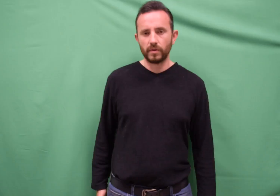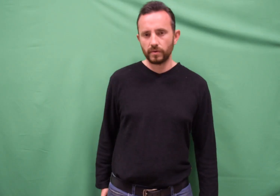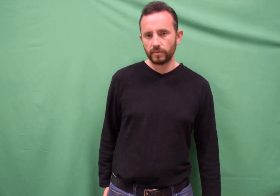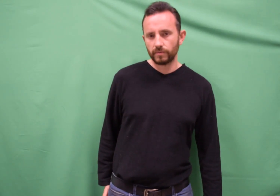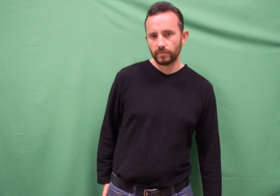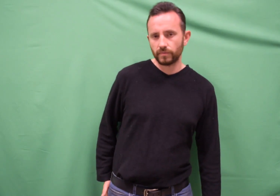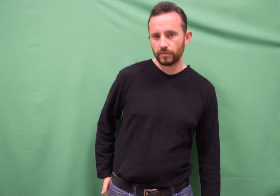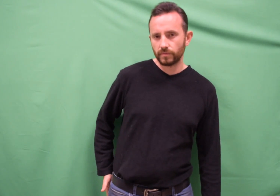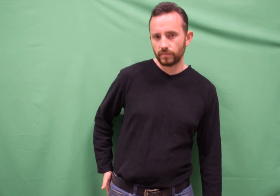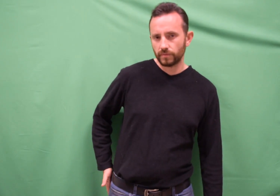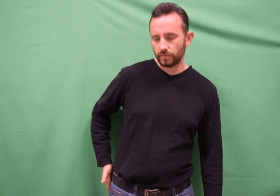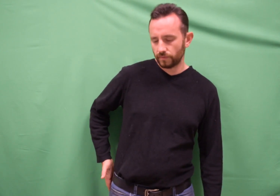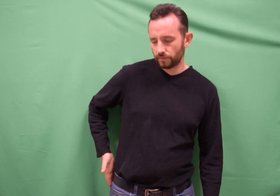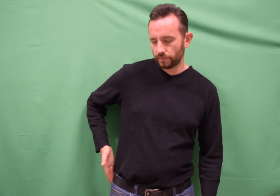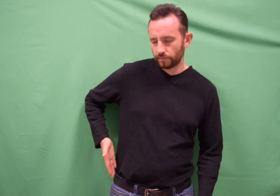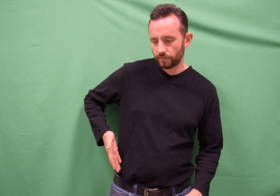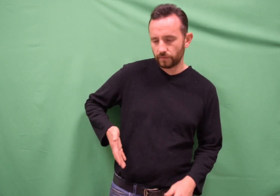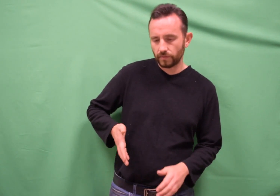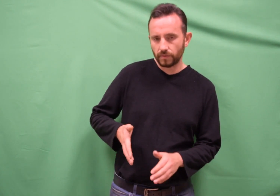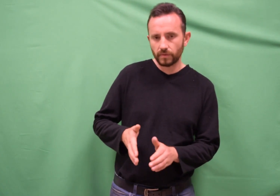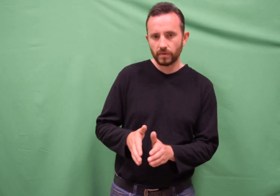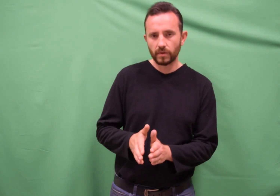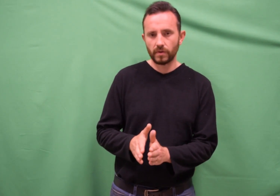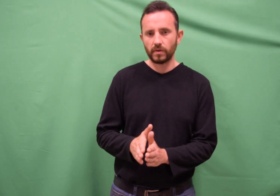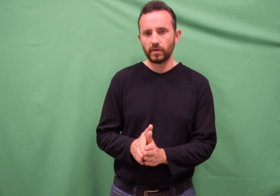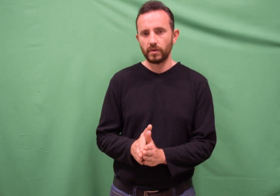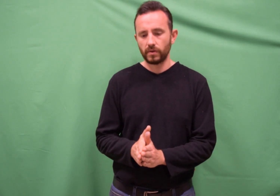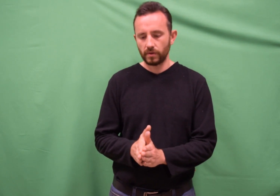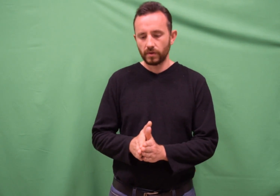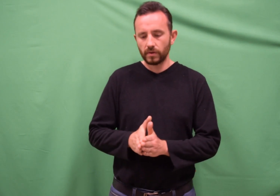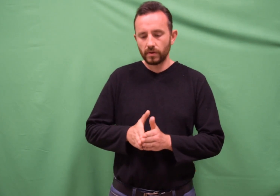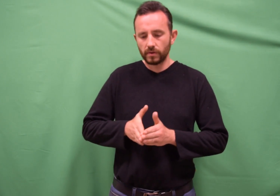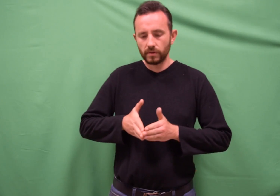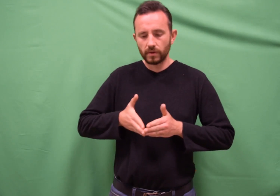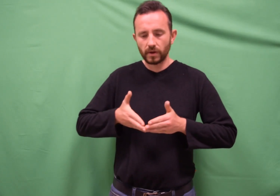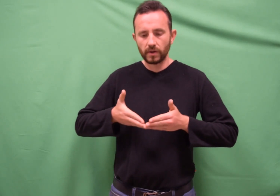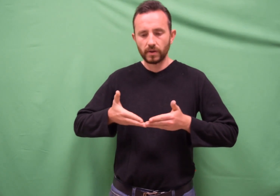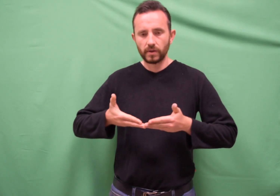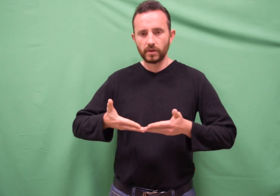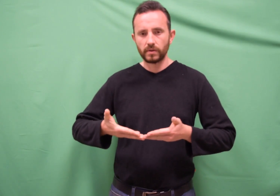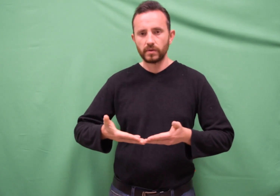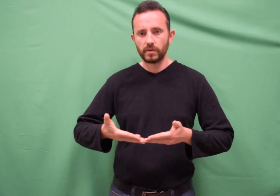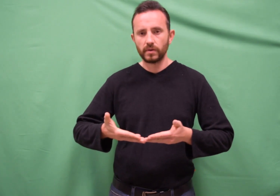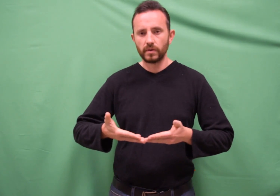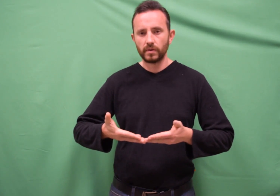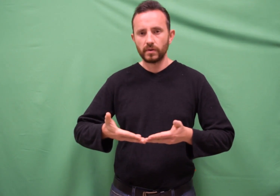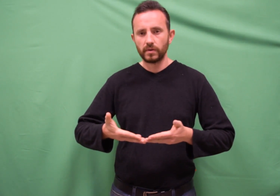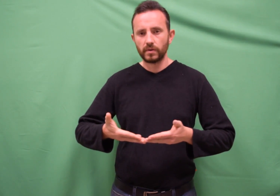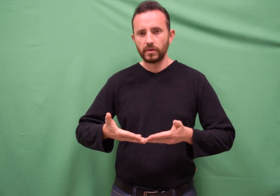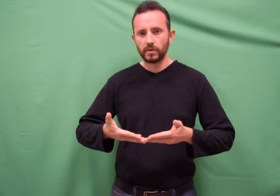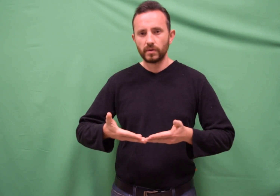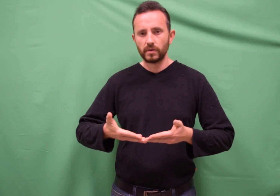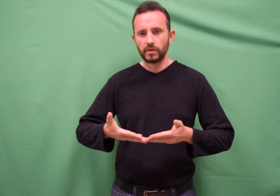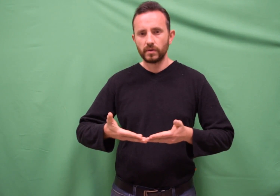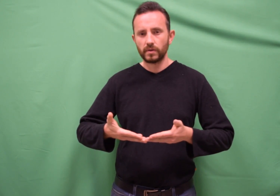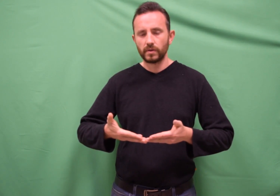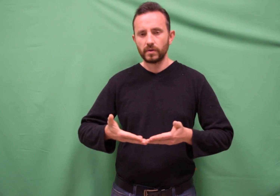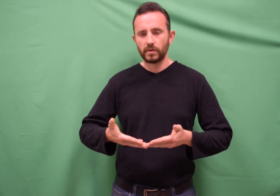cartera